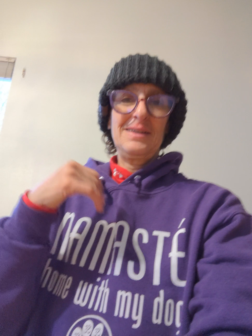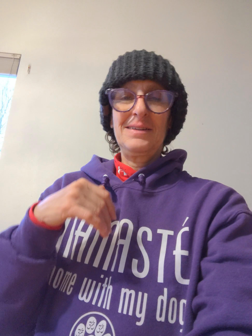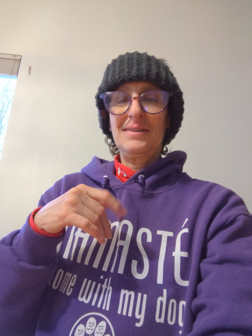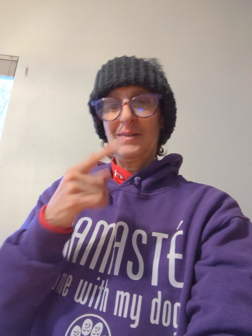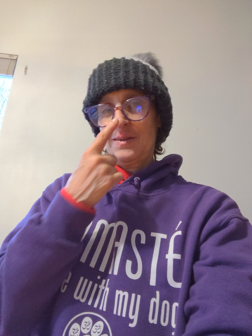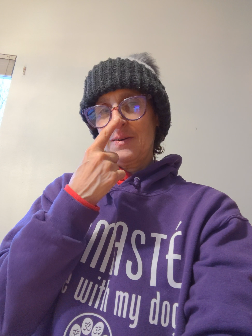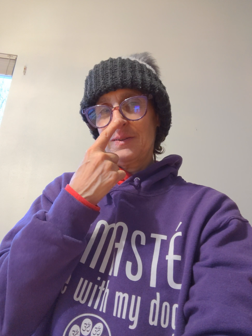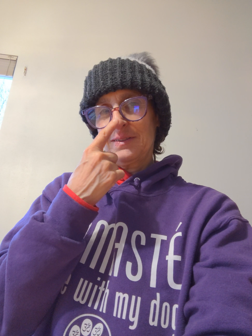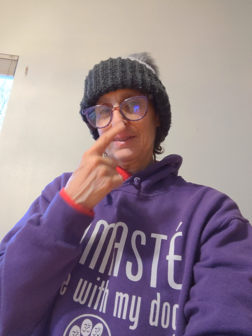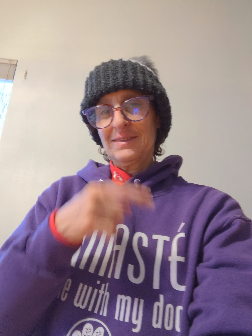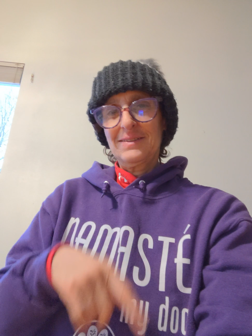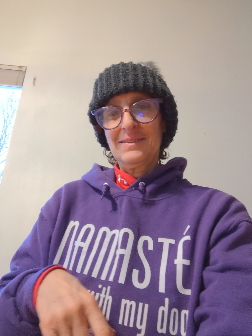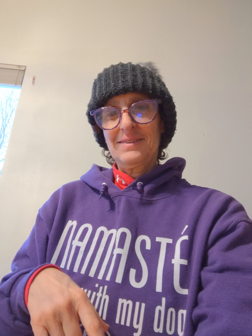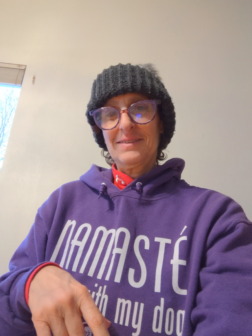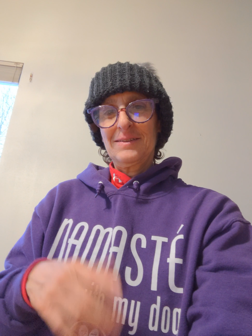nose